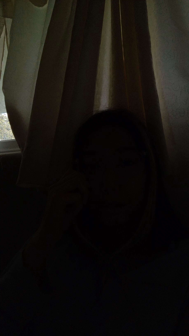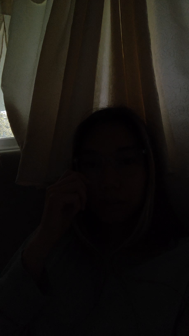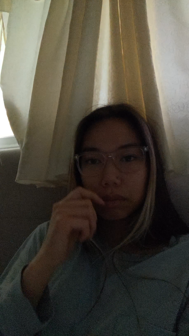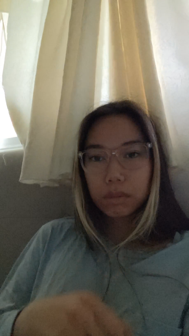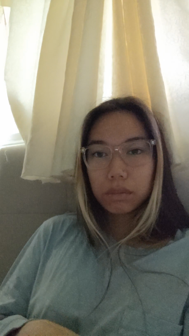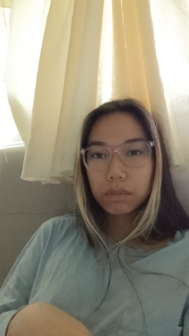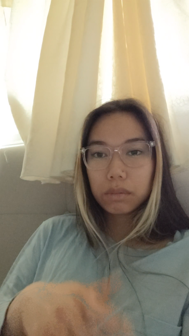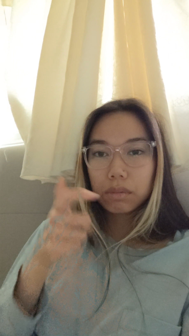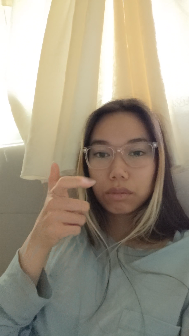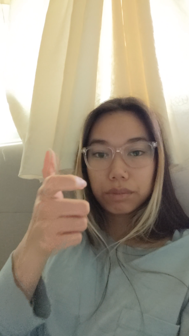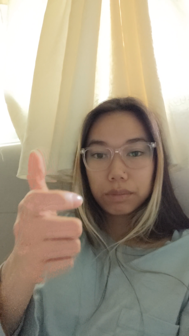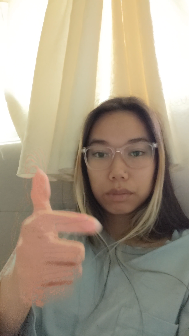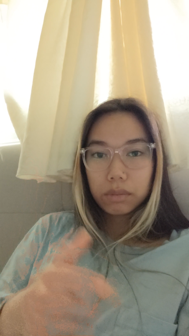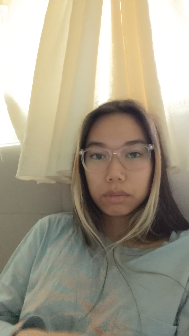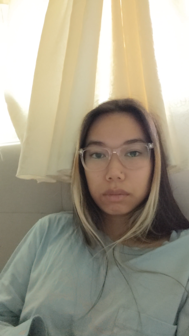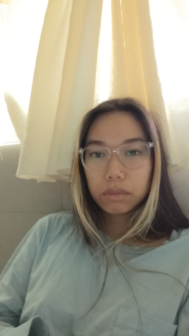run